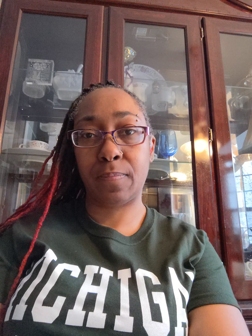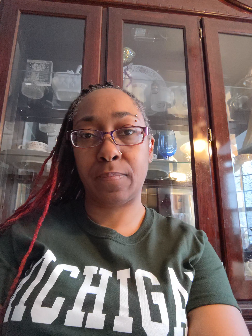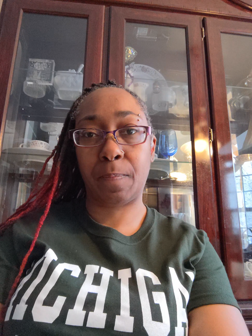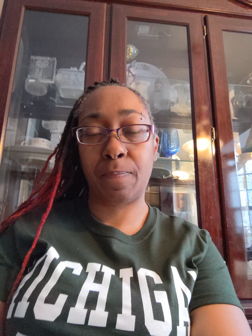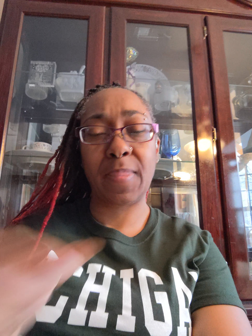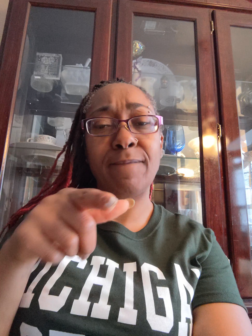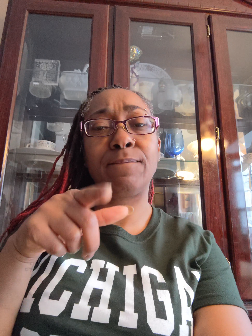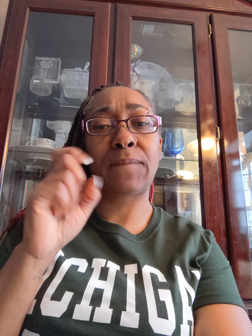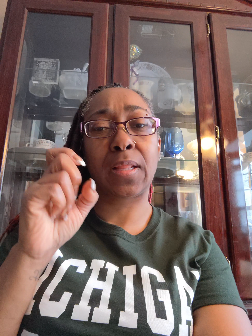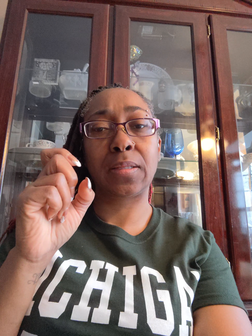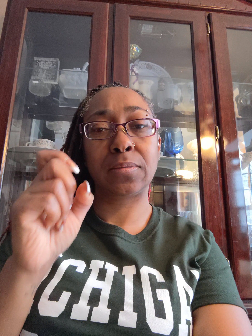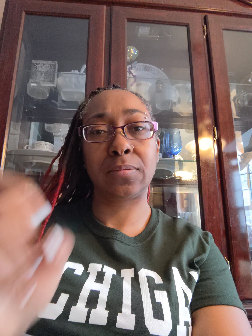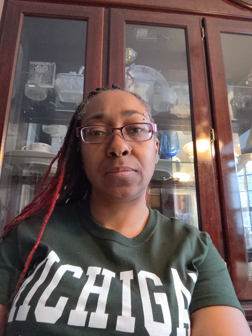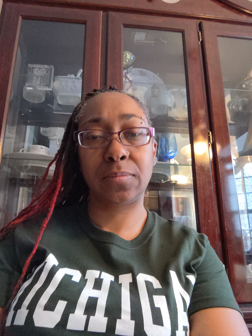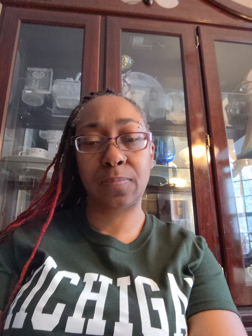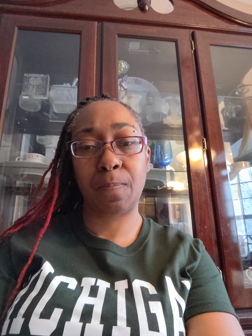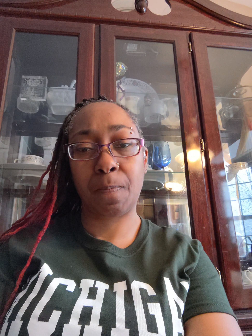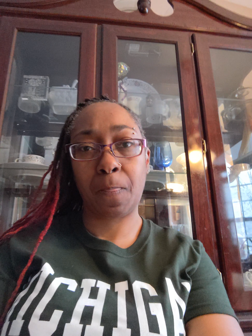fast